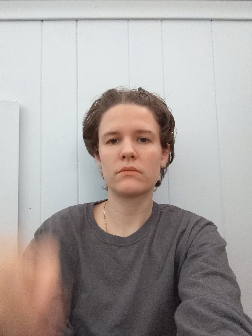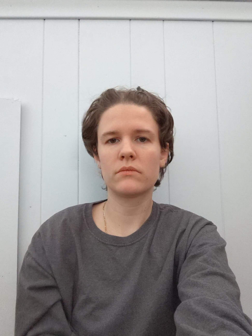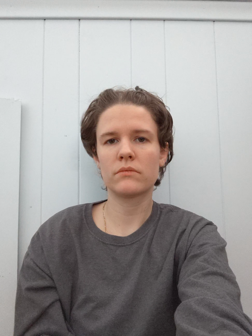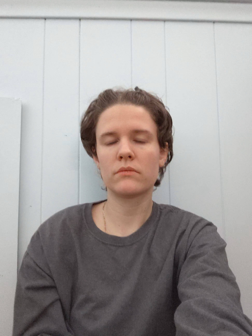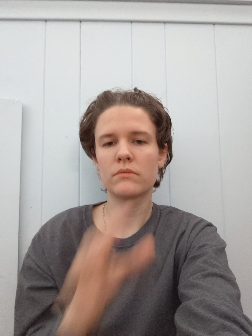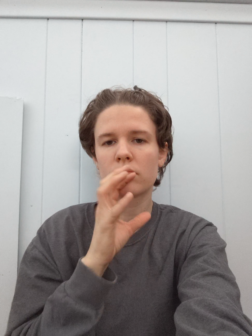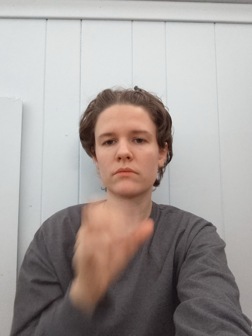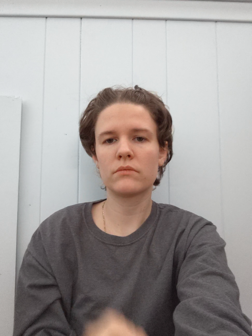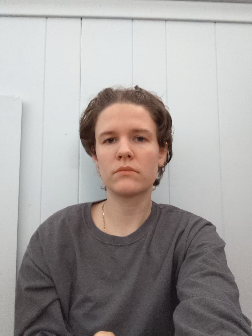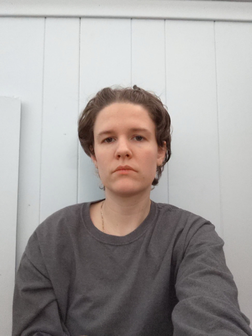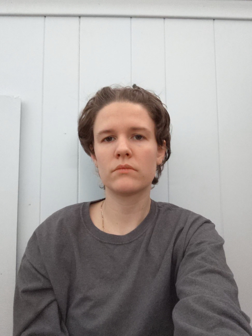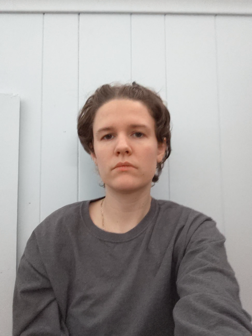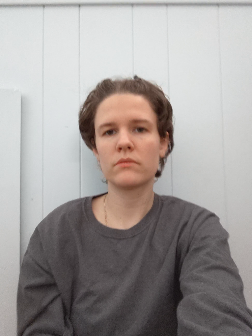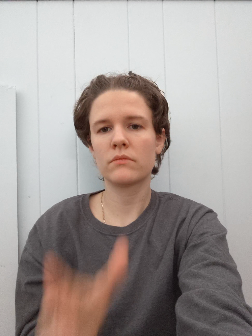old